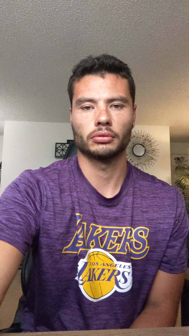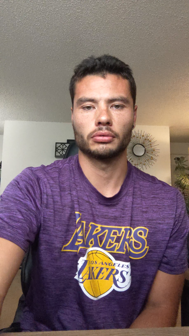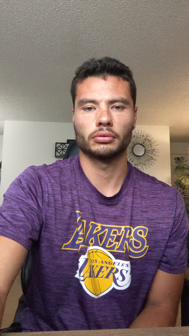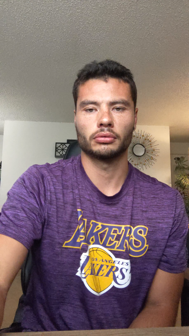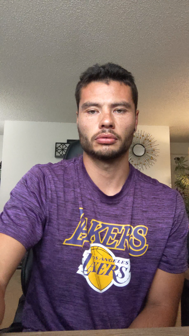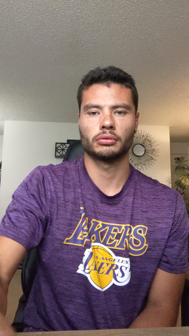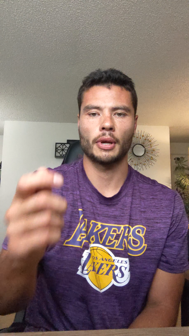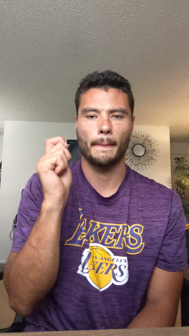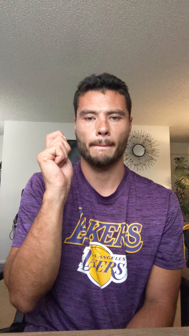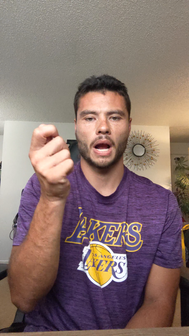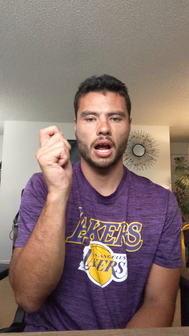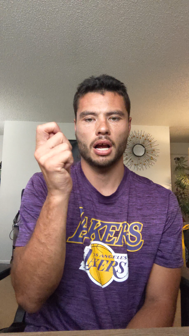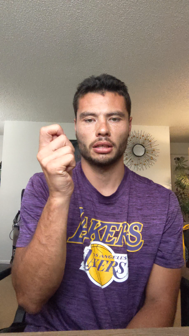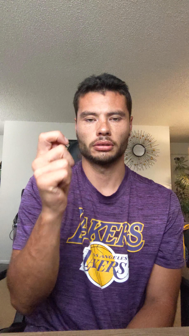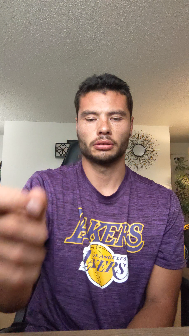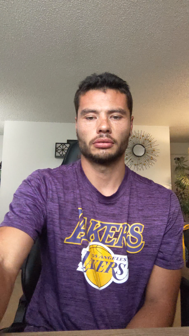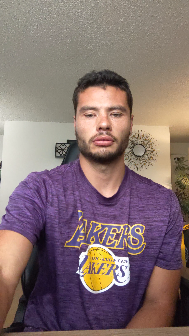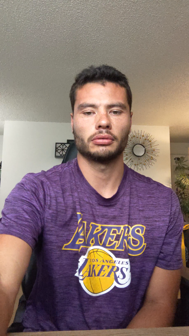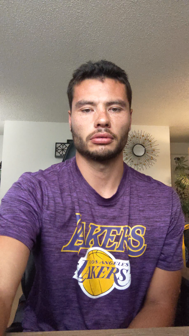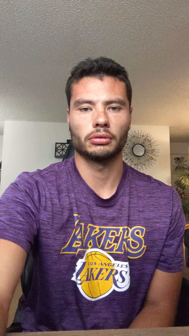bat